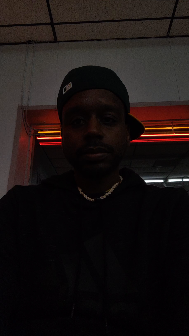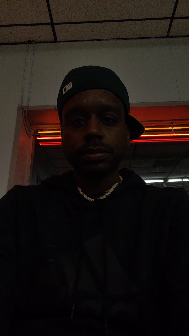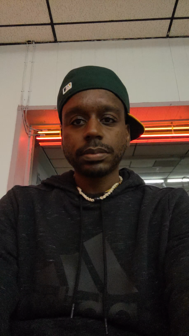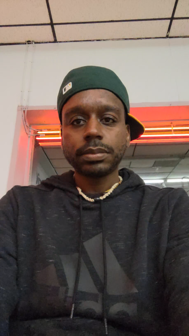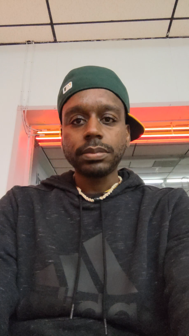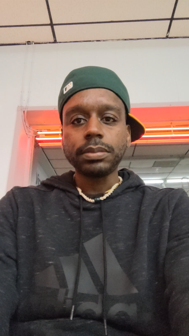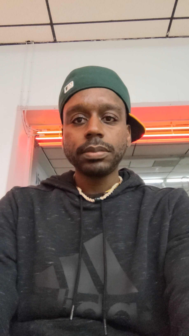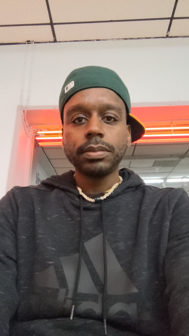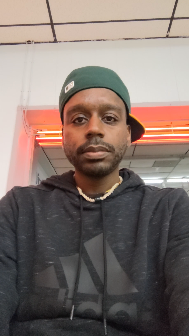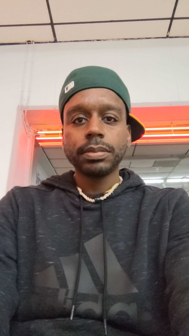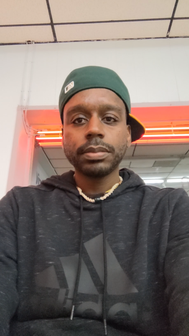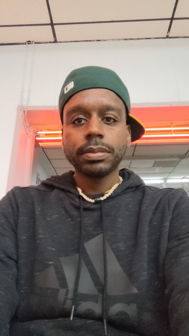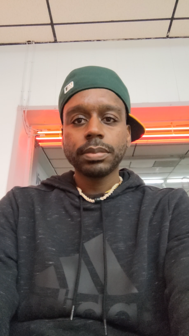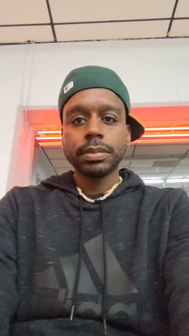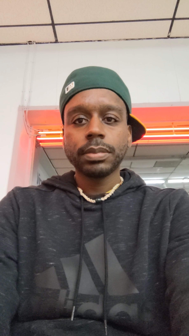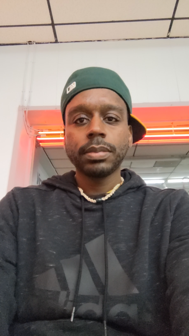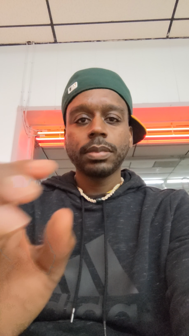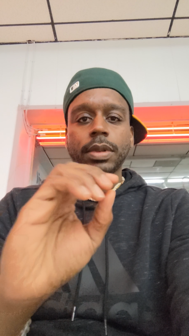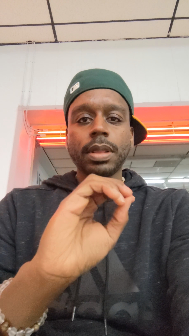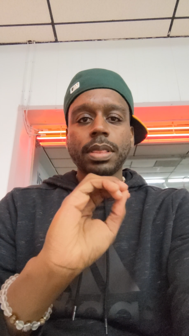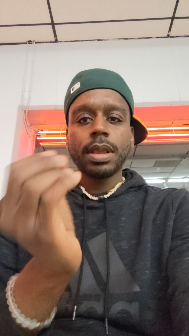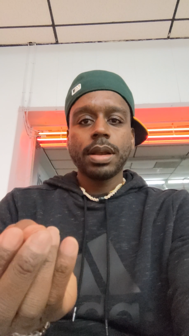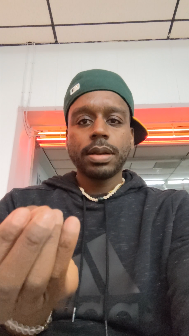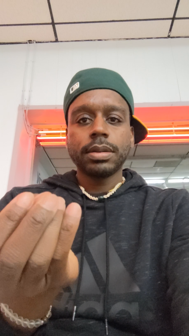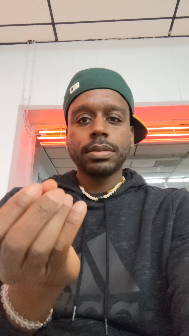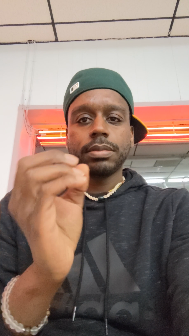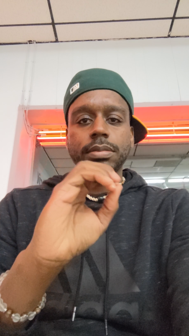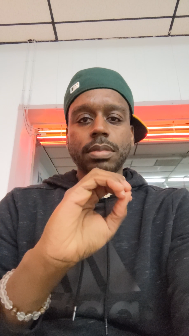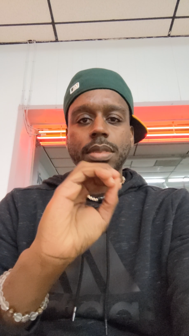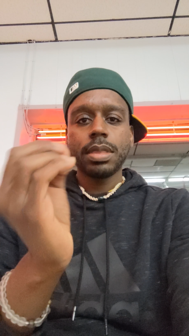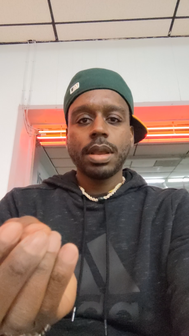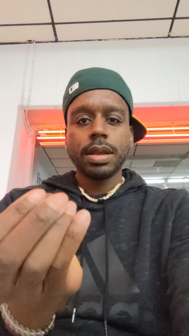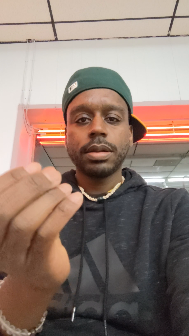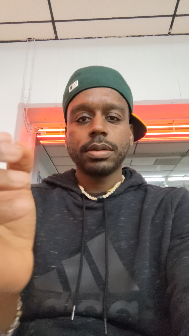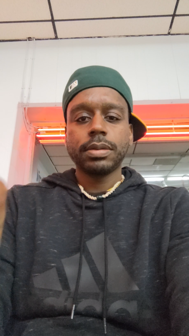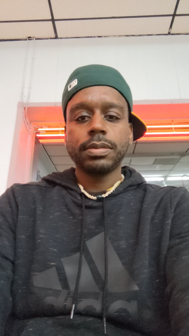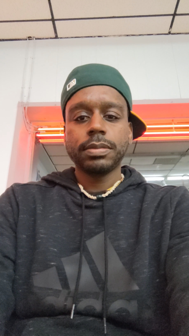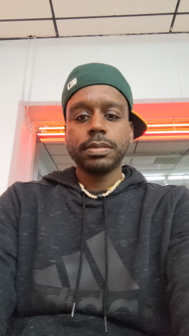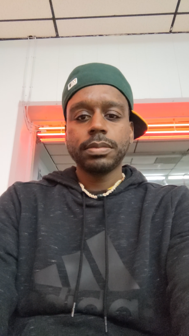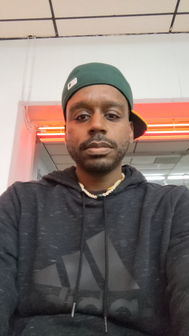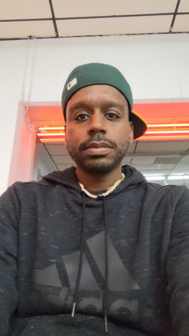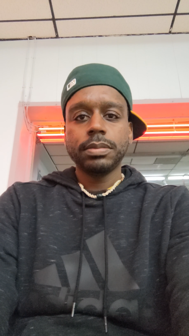none